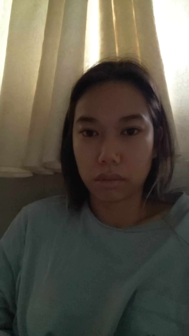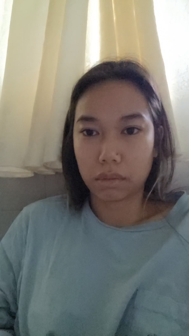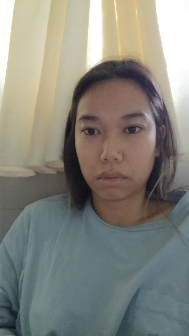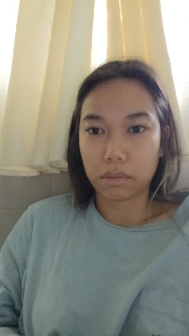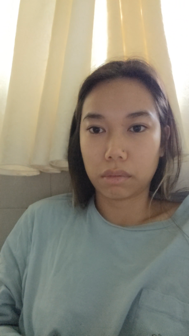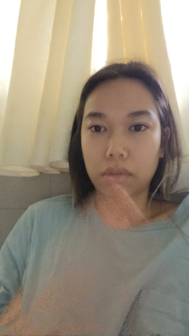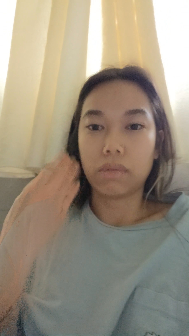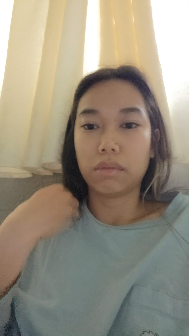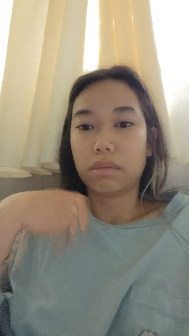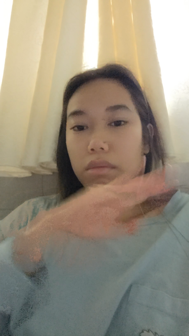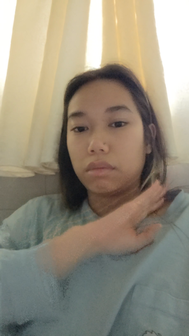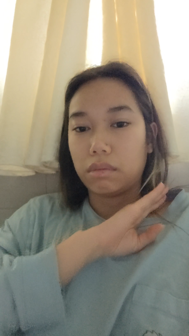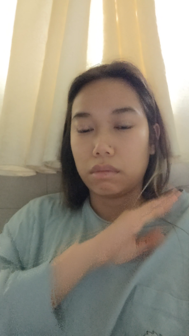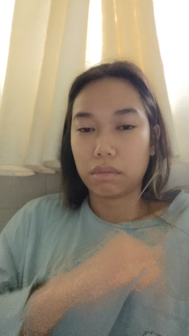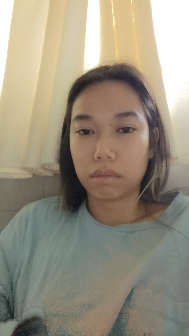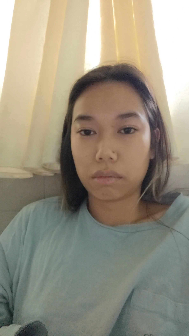scarf